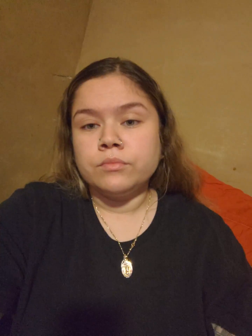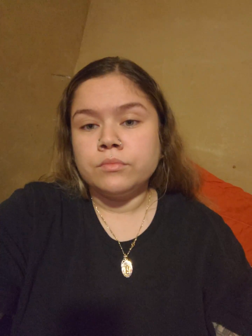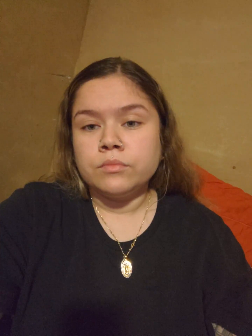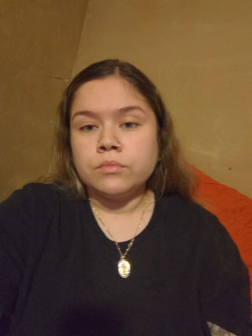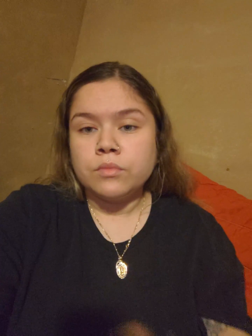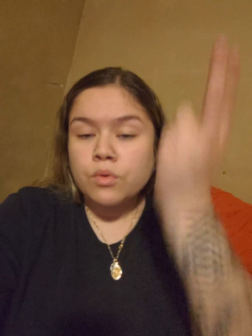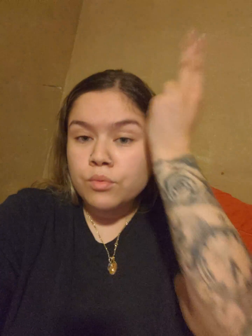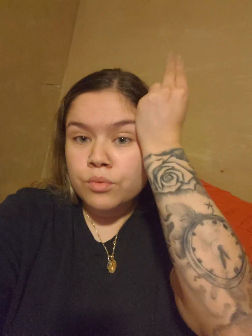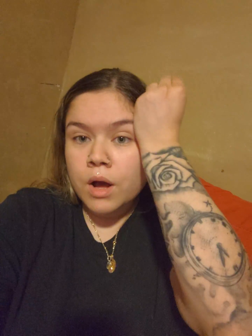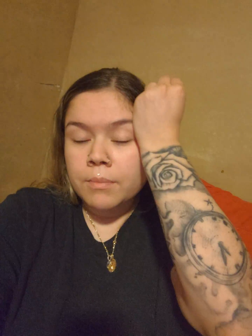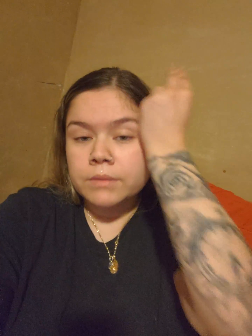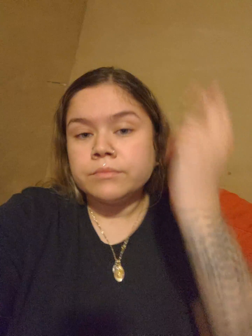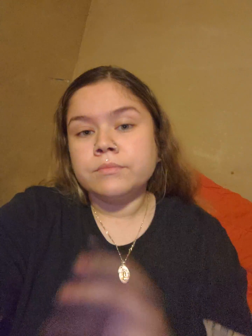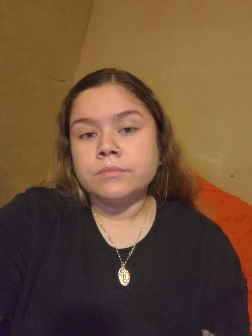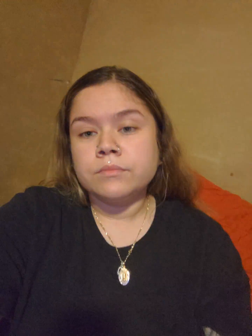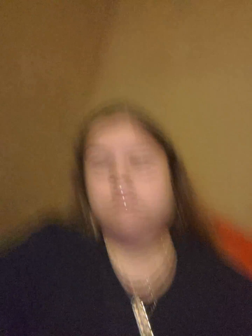rabbit